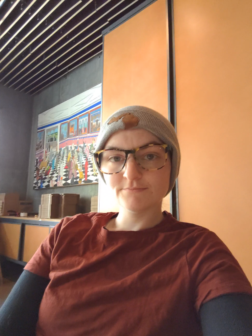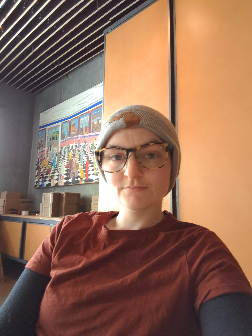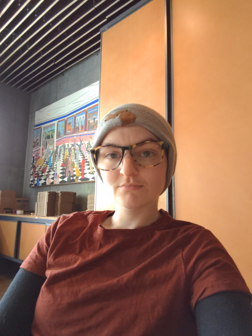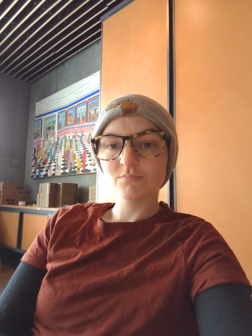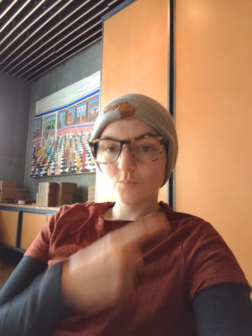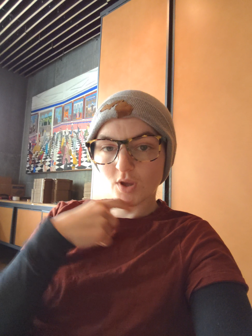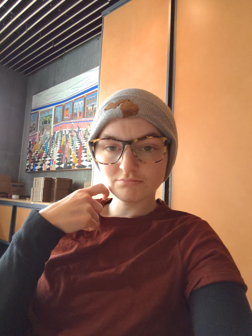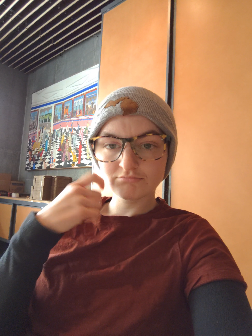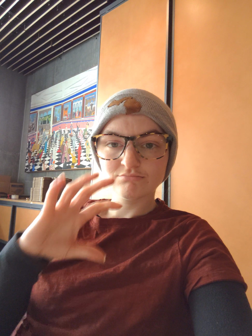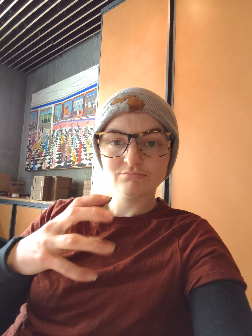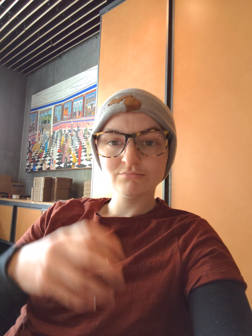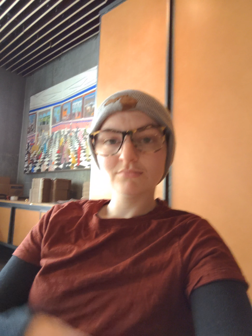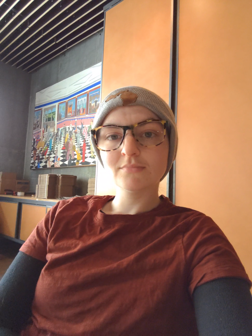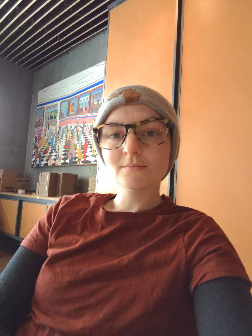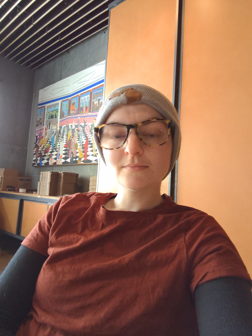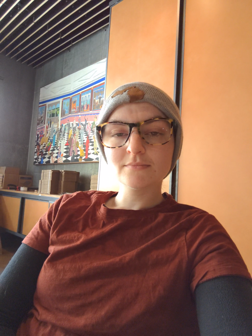dryer